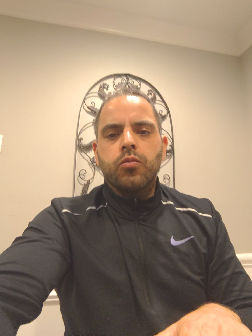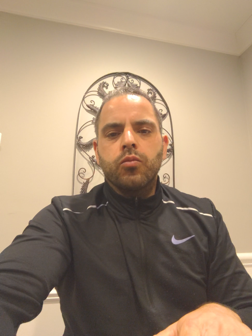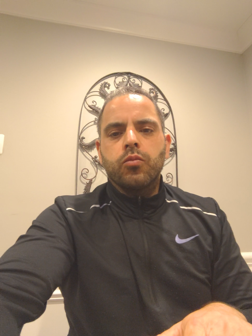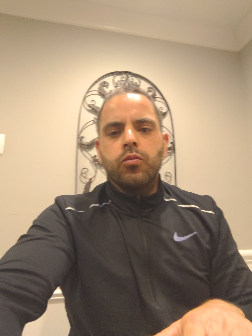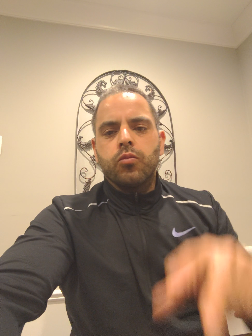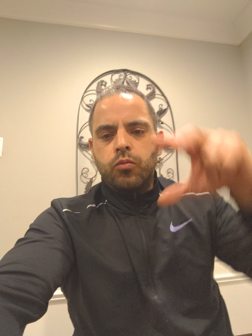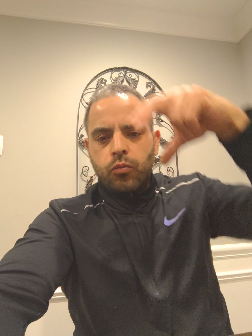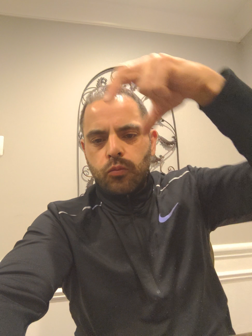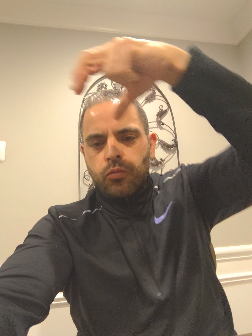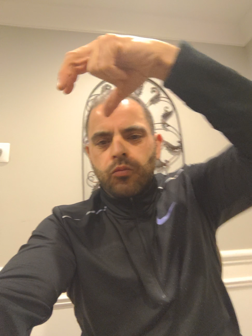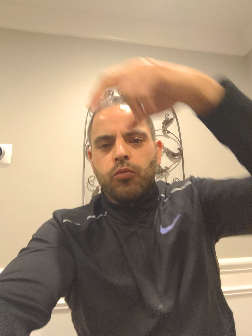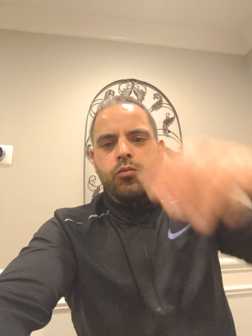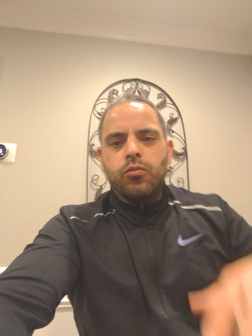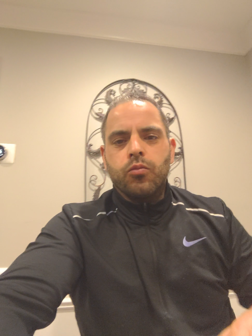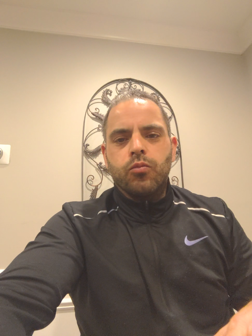helicopter